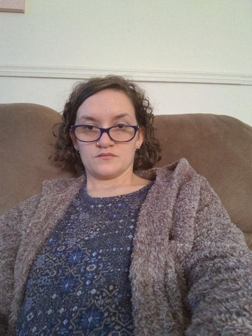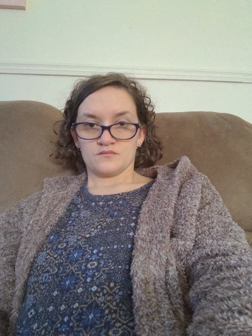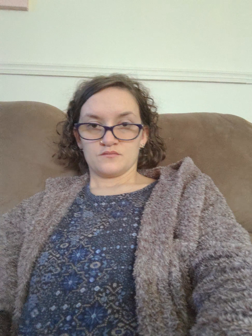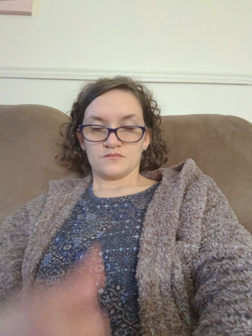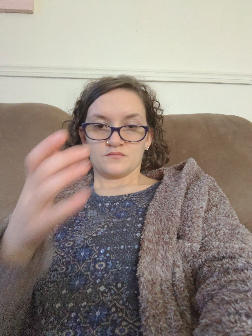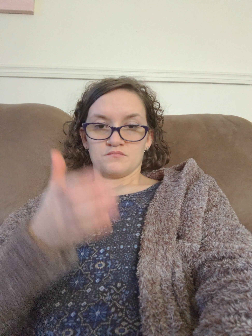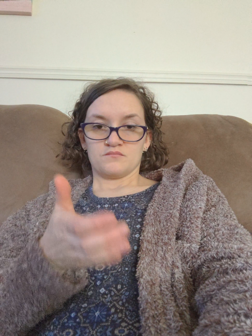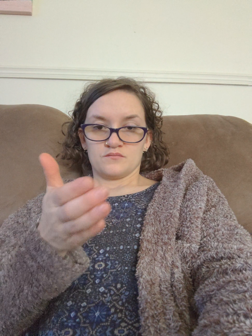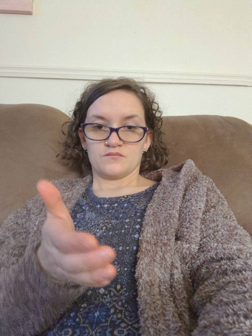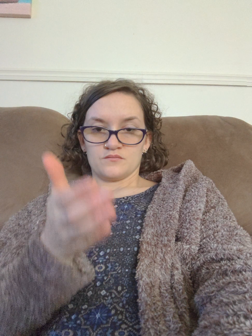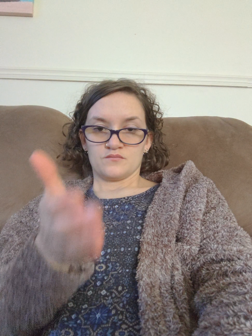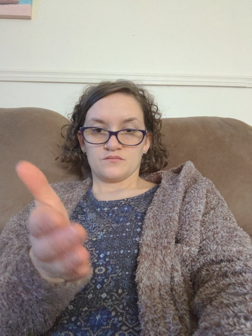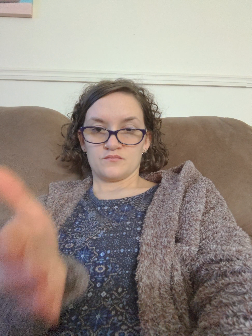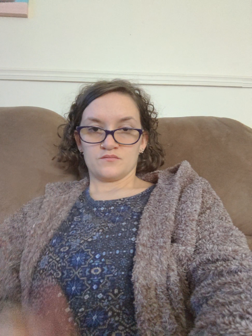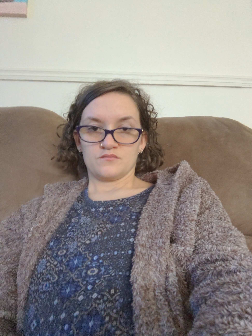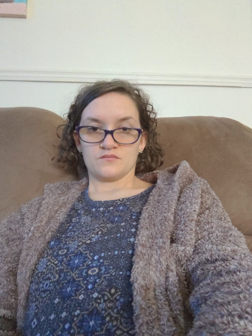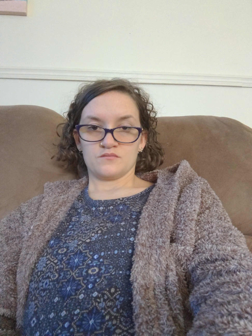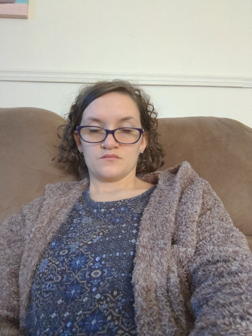boat